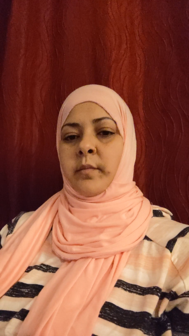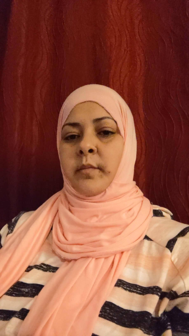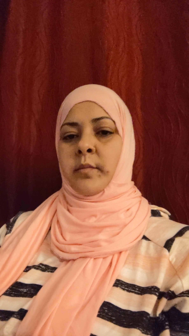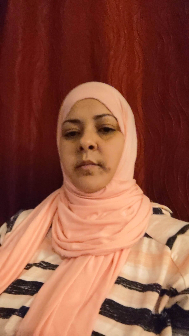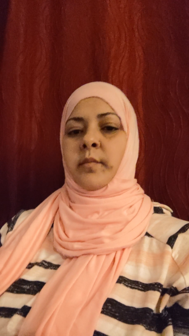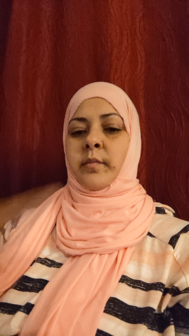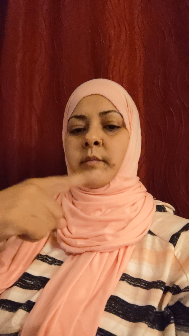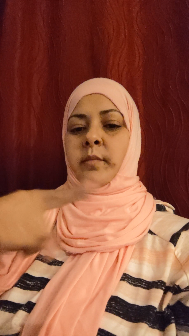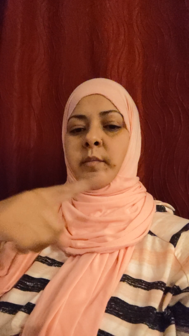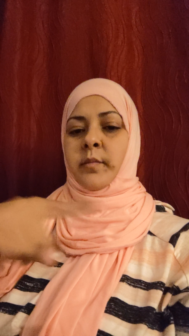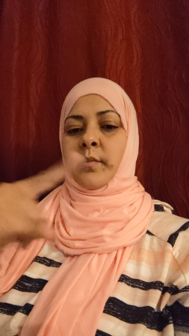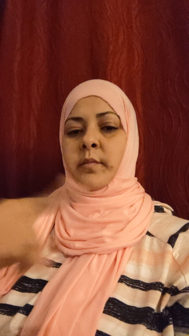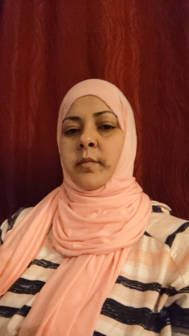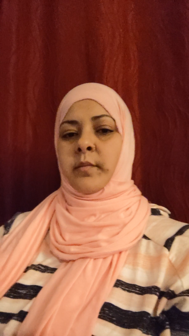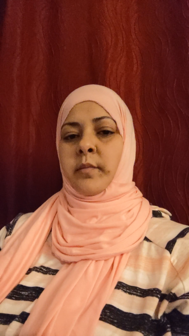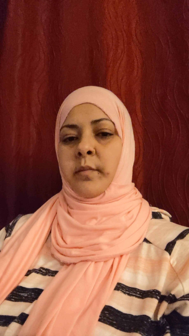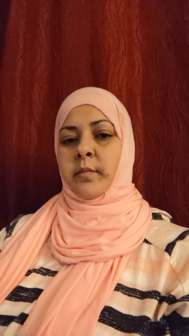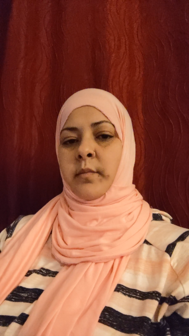knife